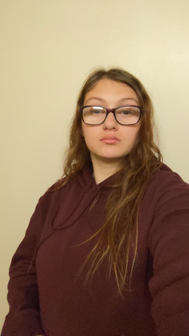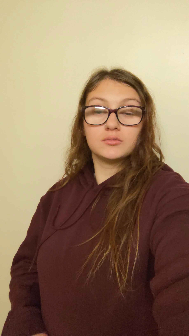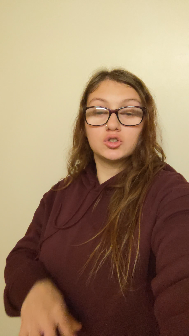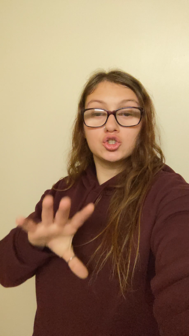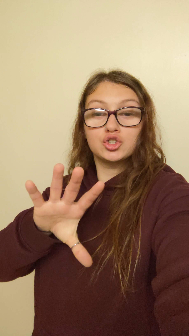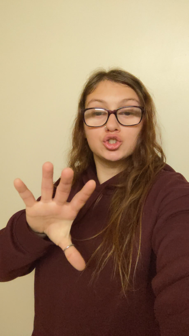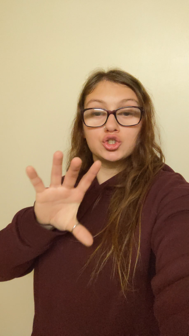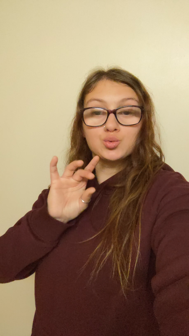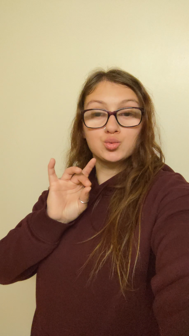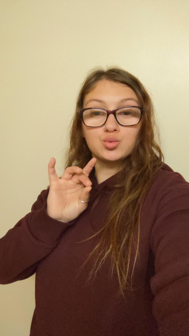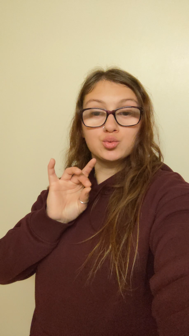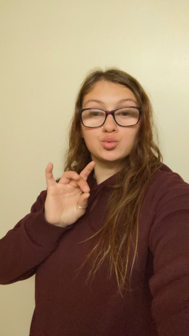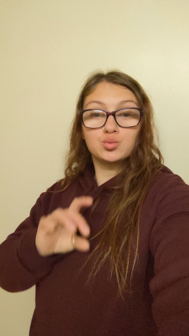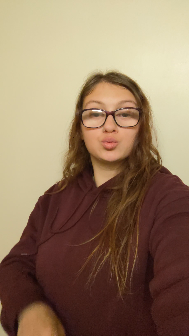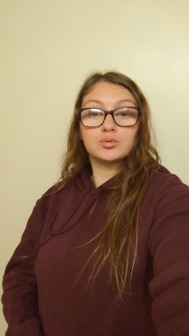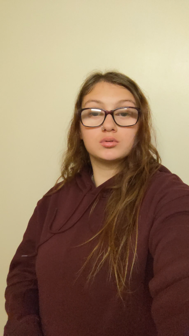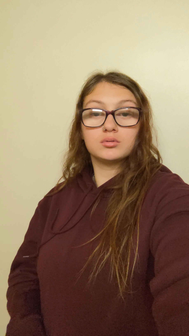choose